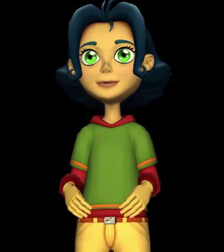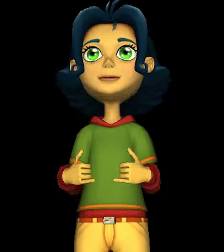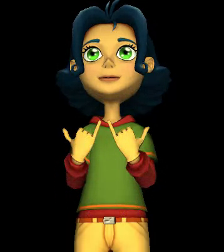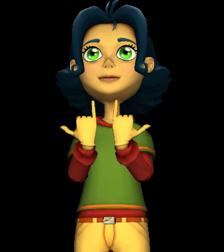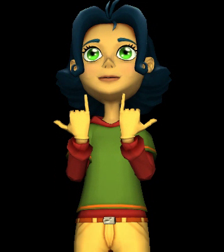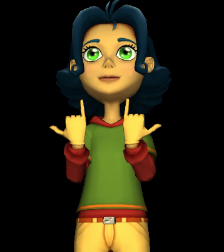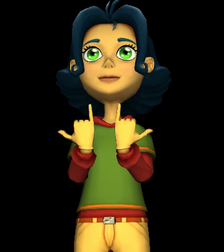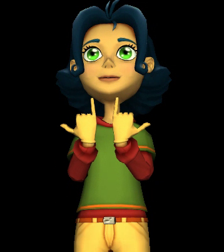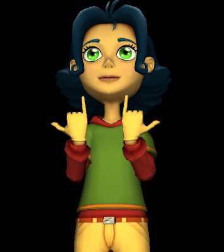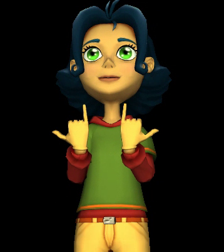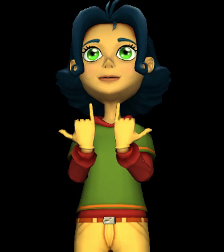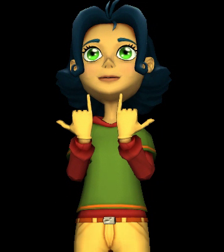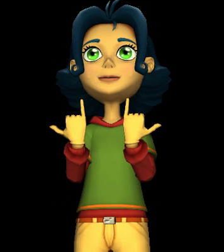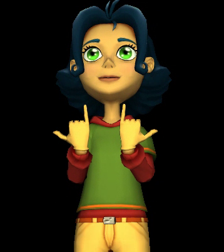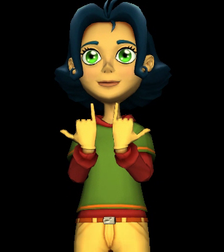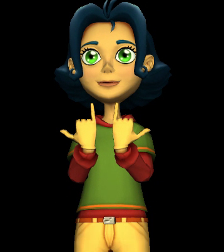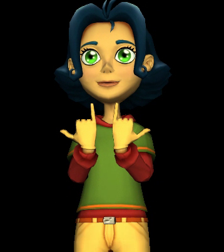يلعب